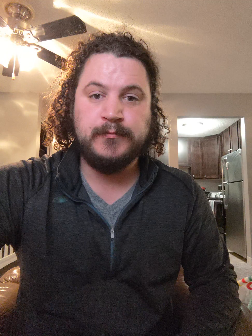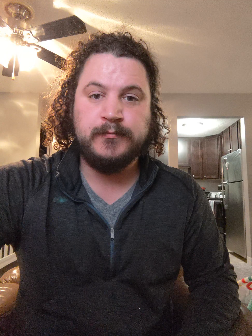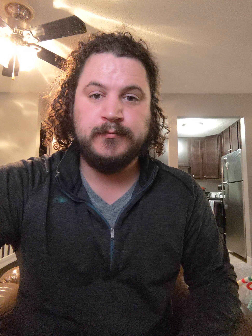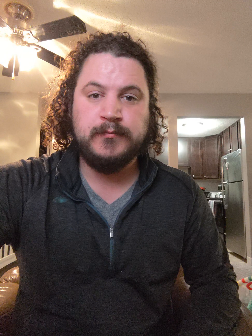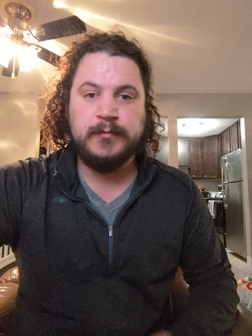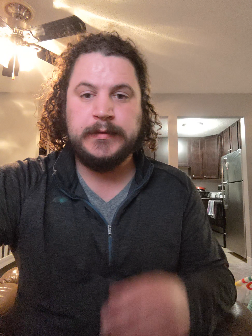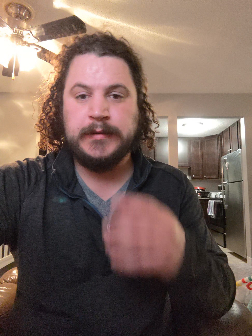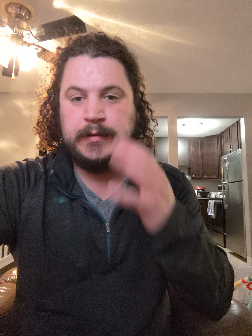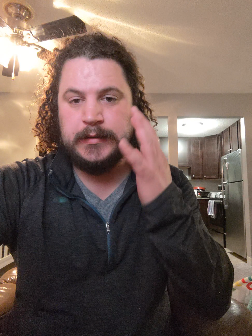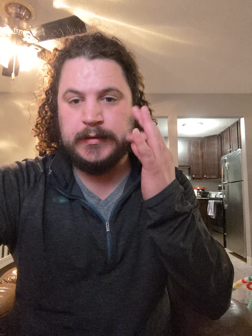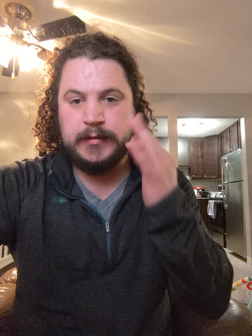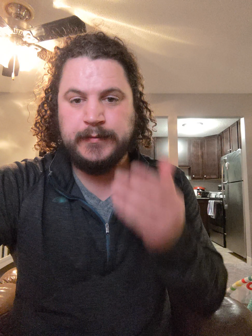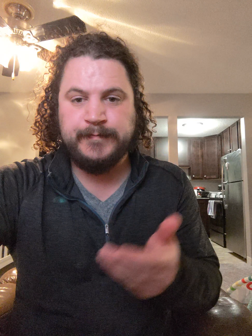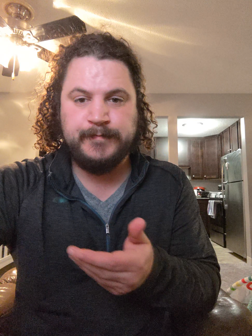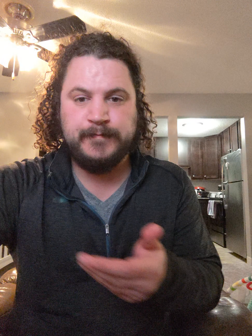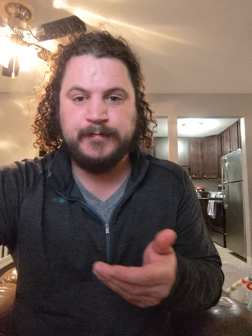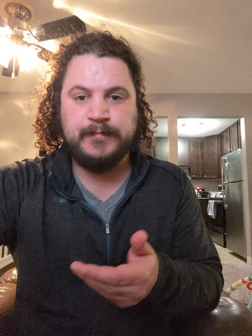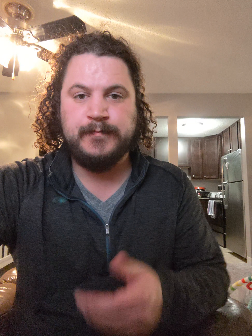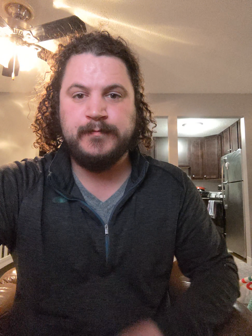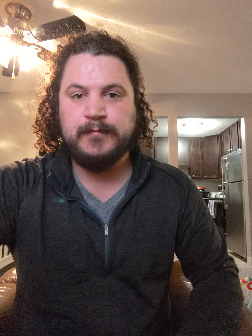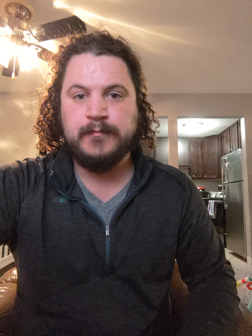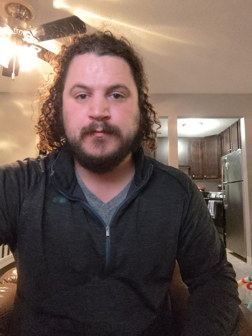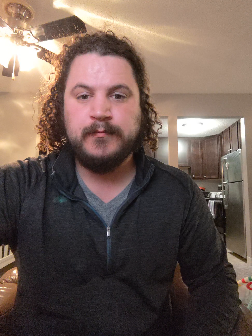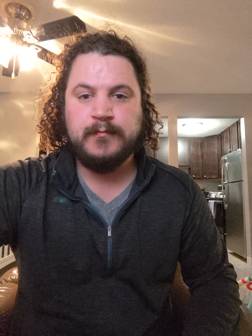kitty